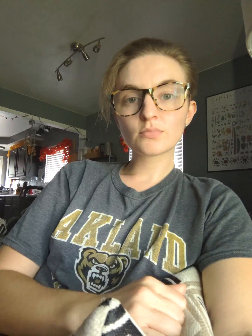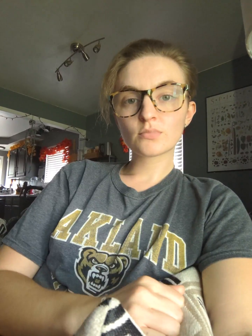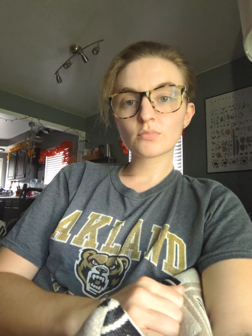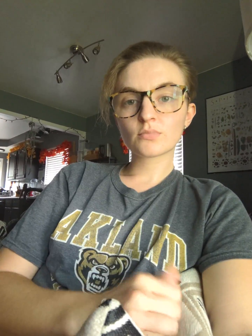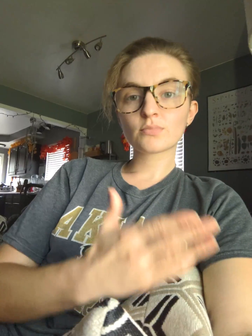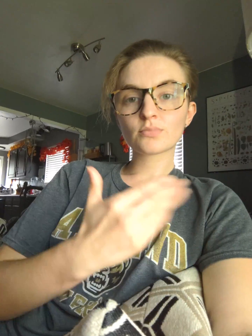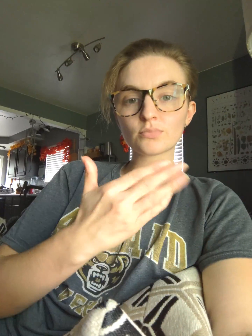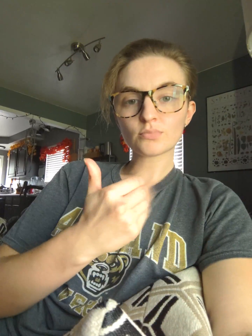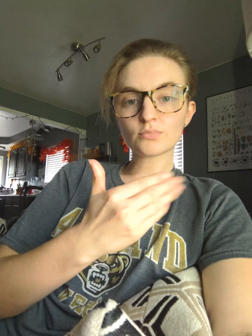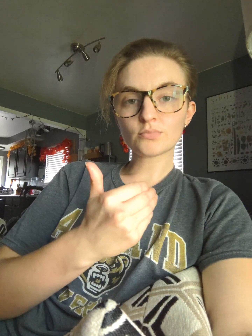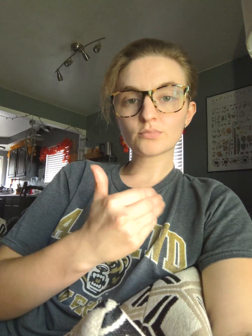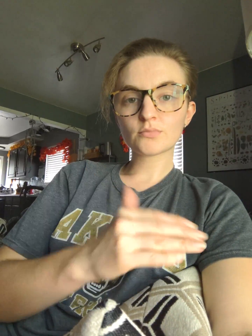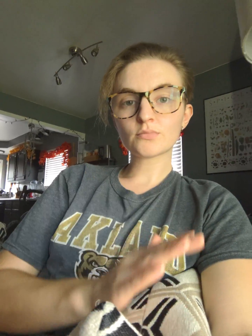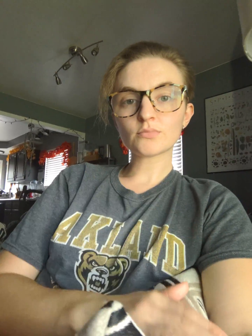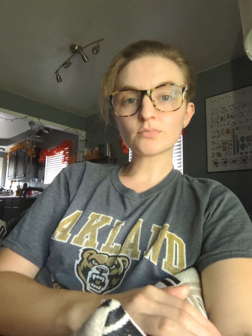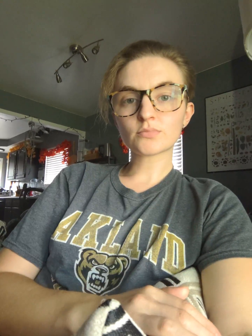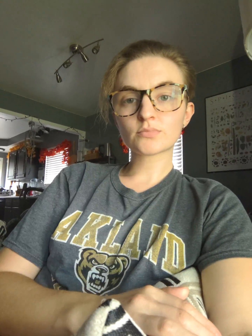butterfly